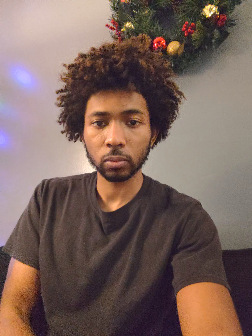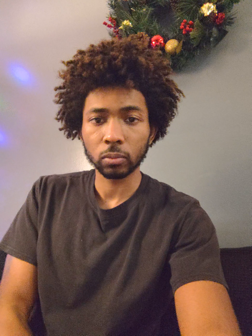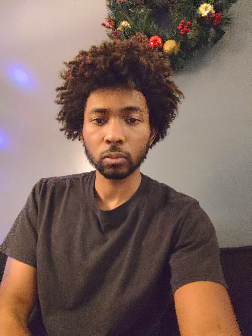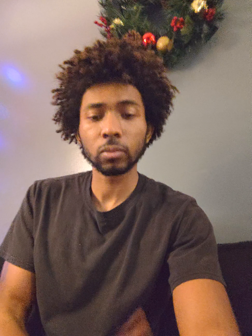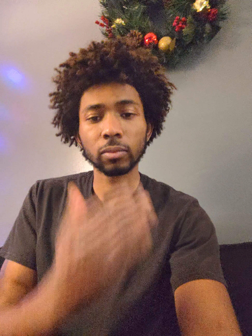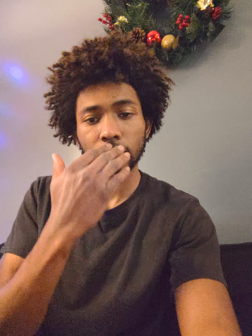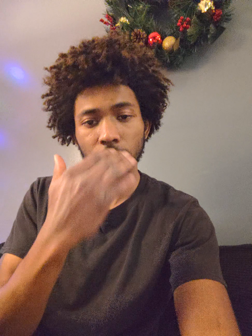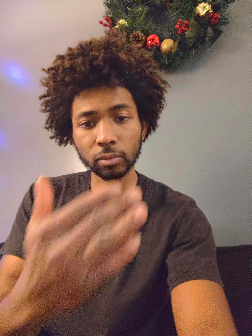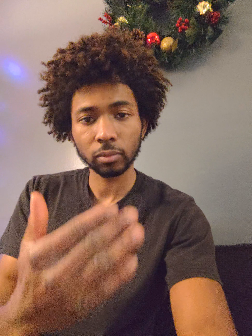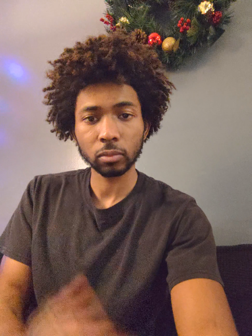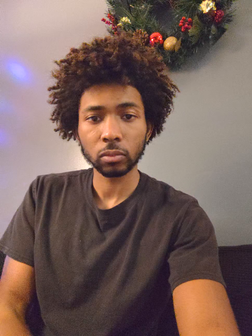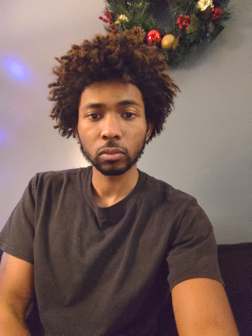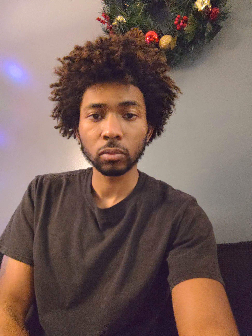thank you